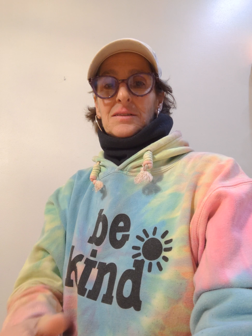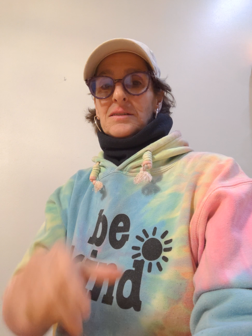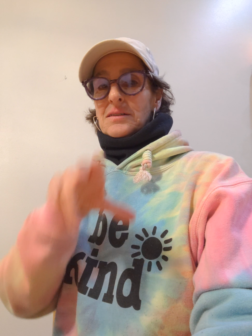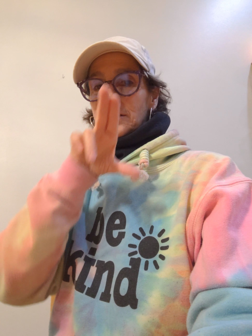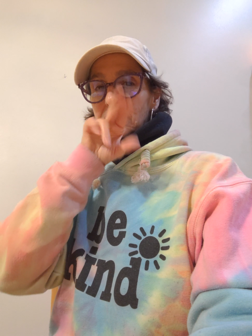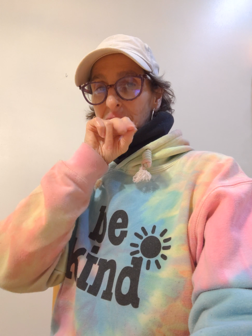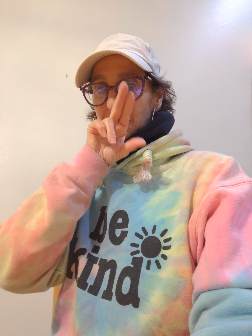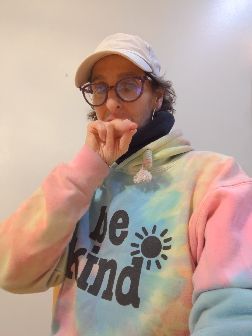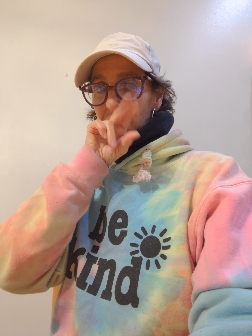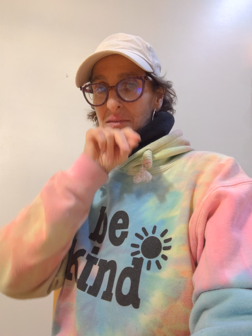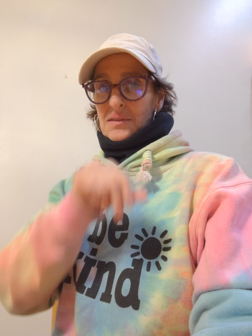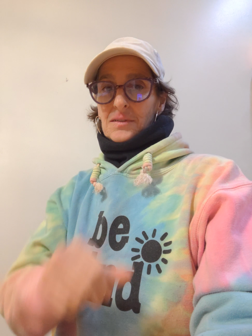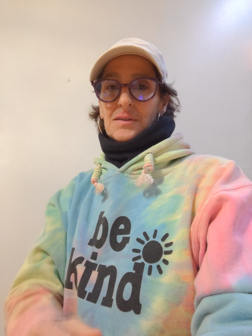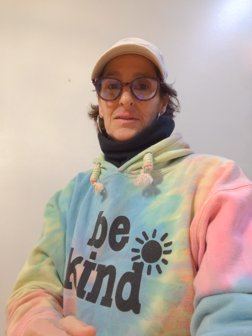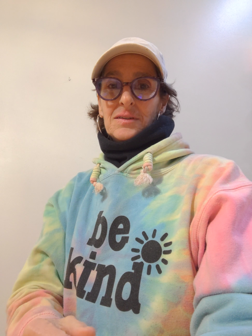duck